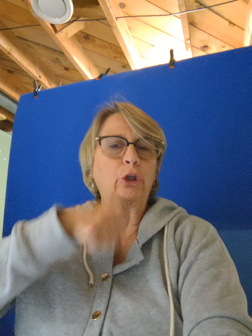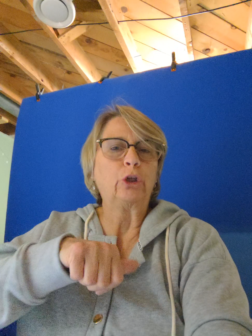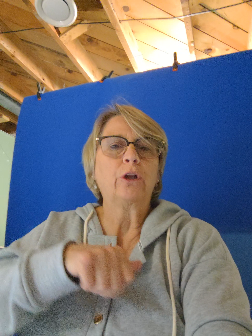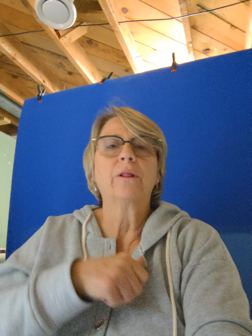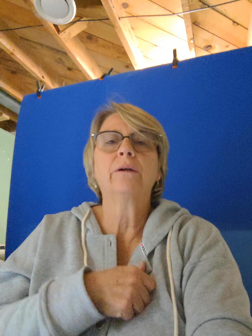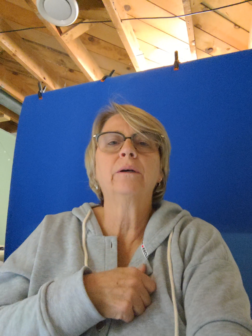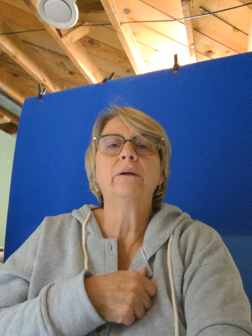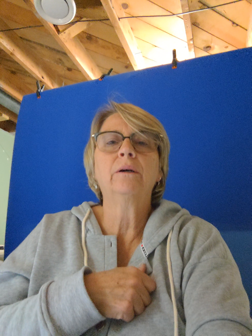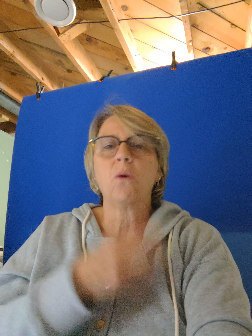girl